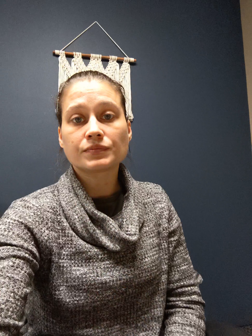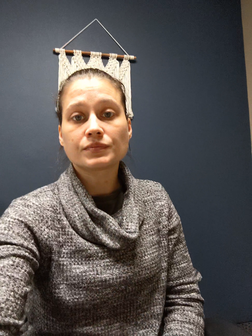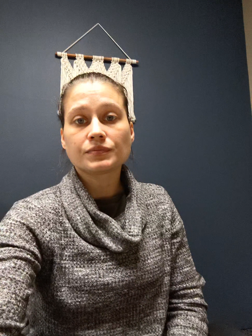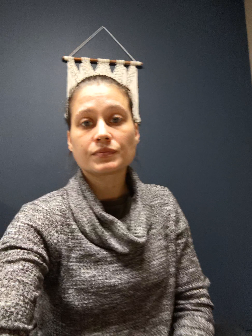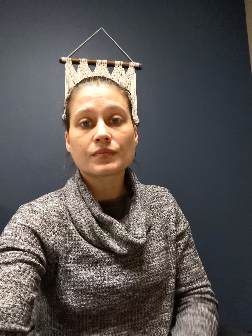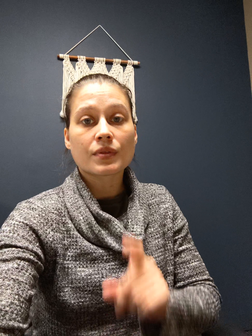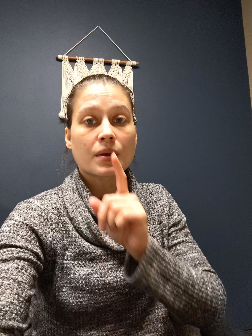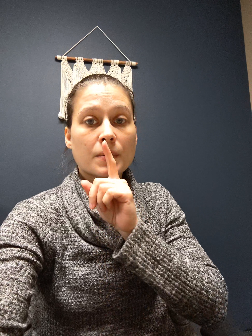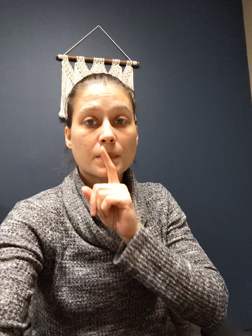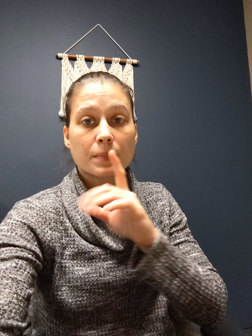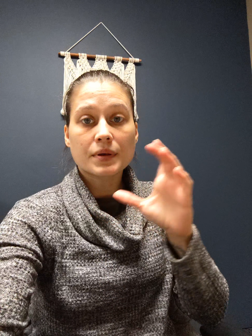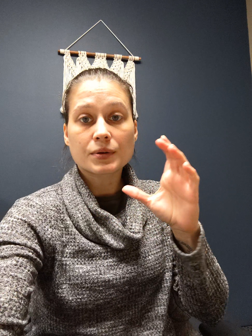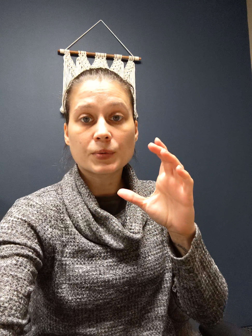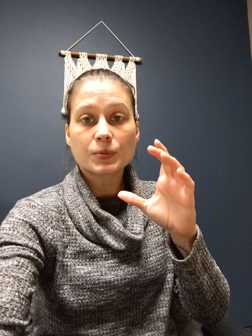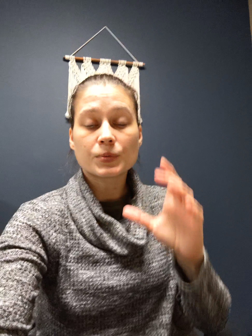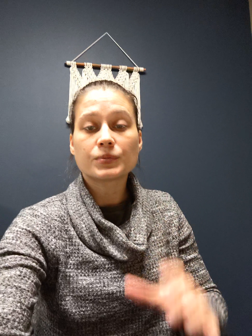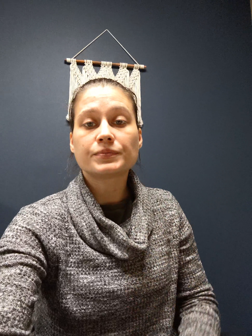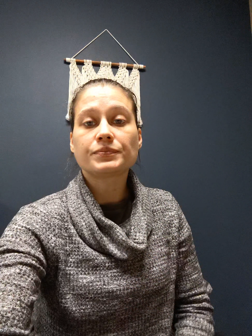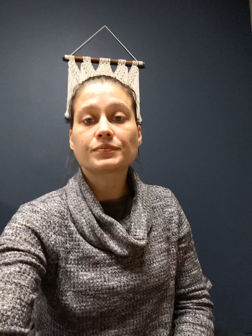balloon